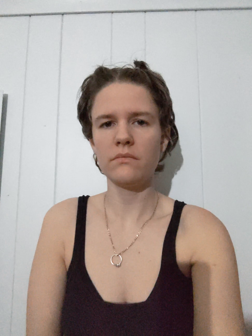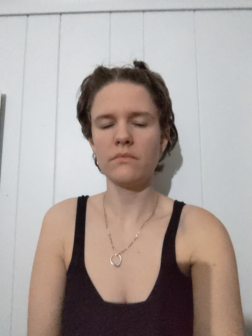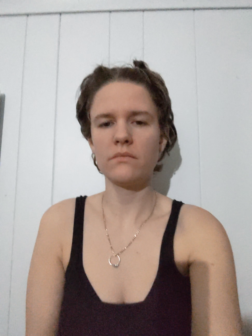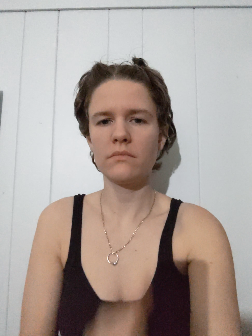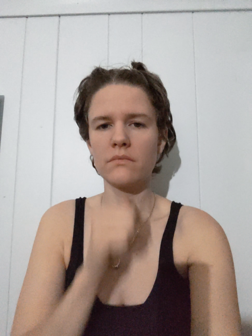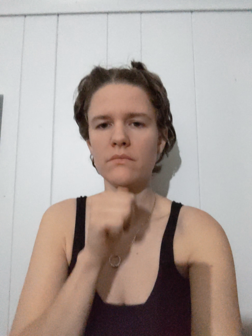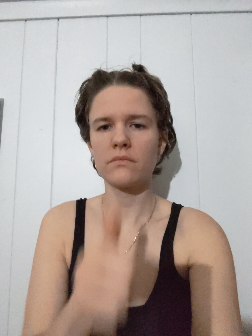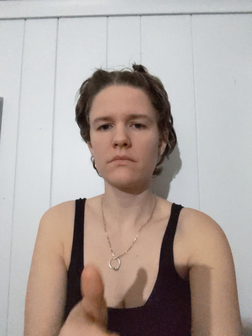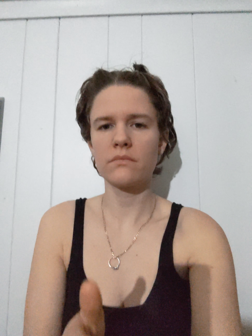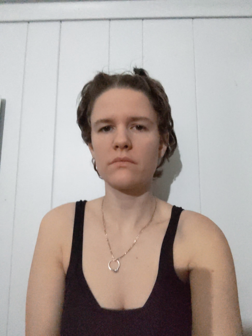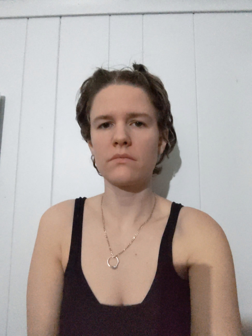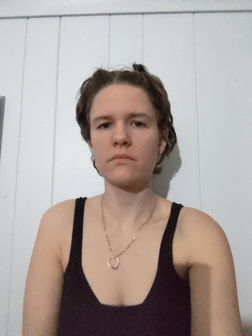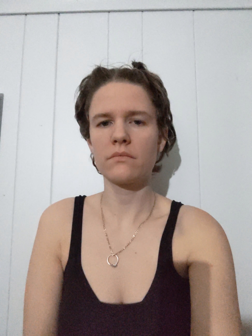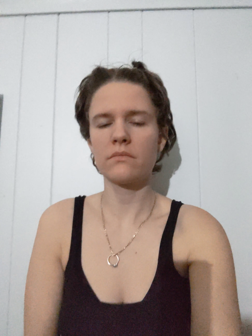not